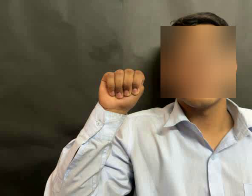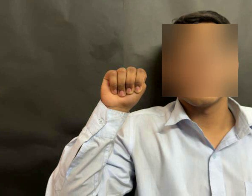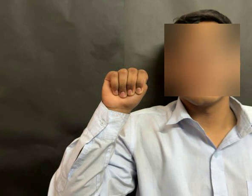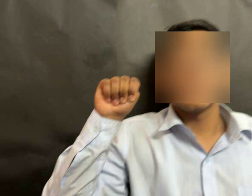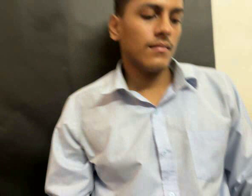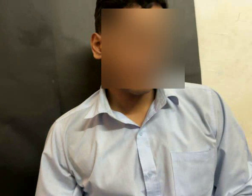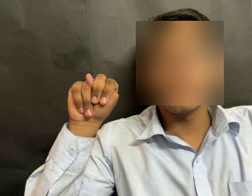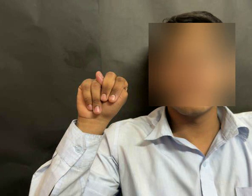N